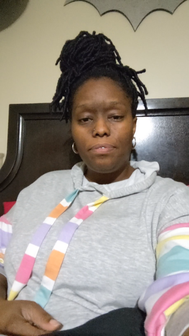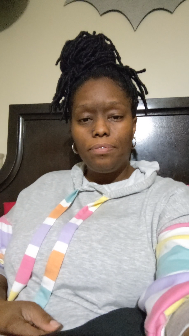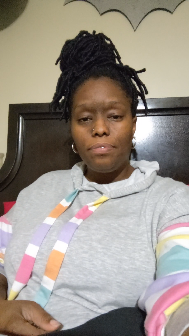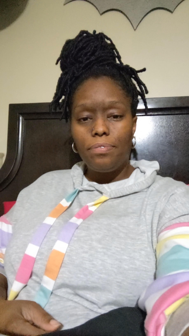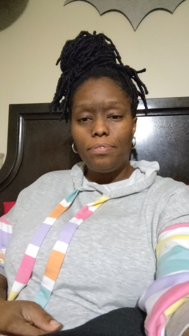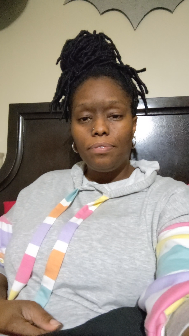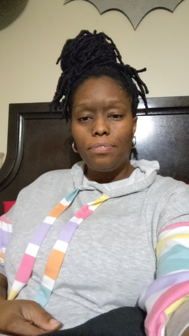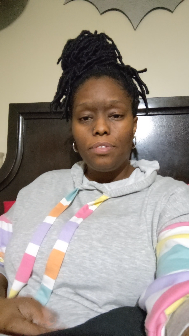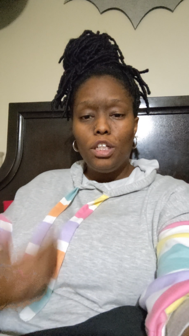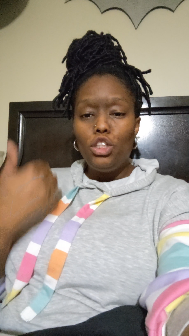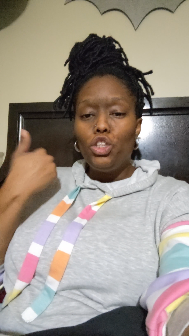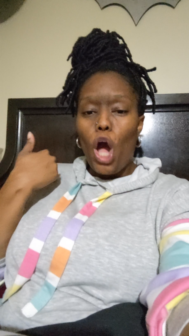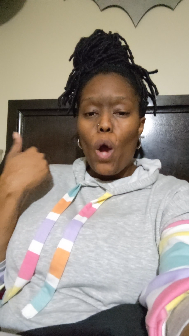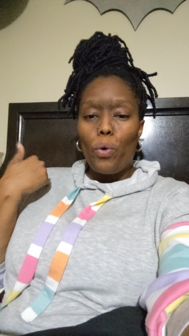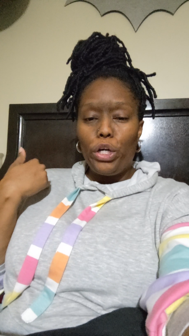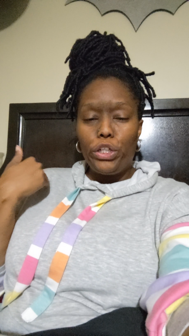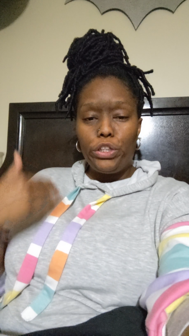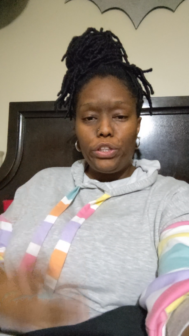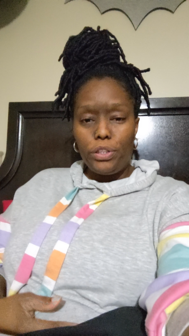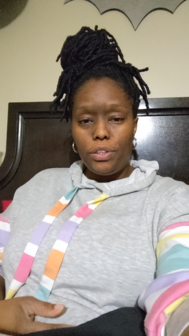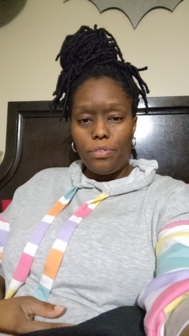shoulder